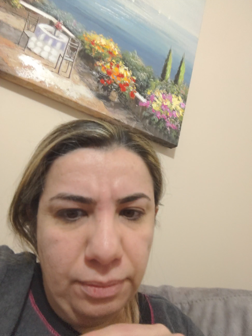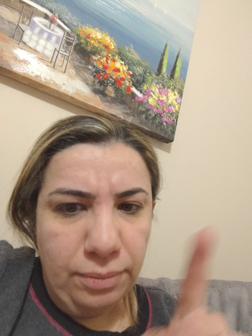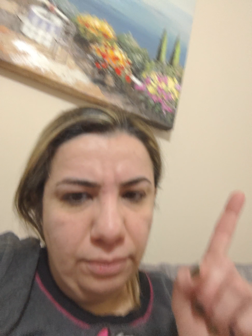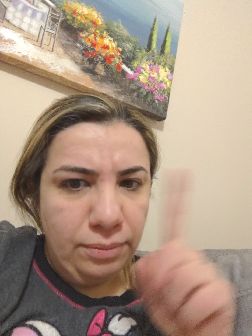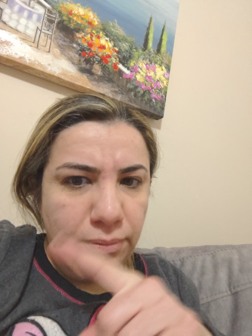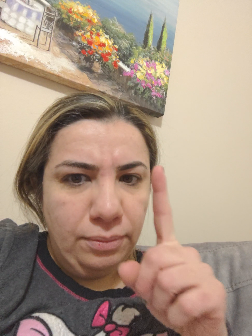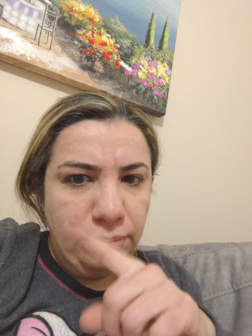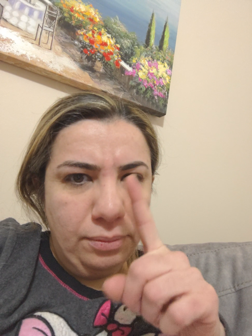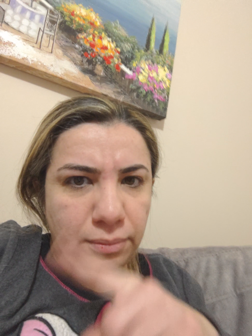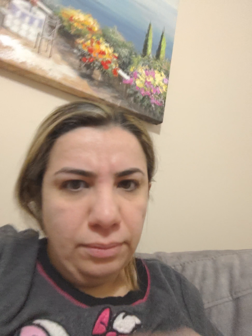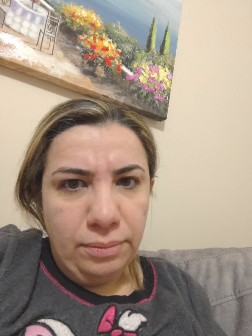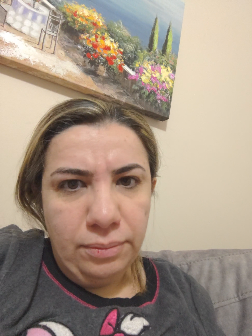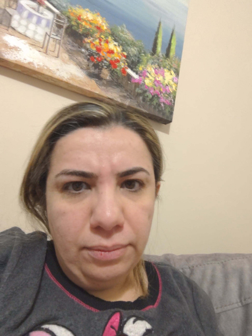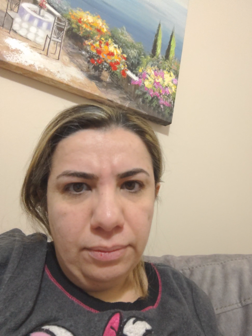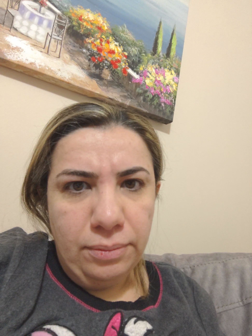mouse